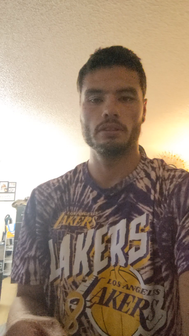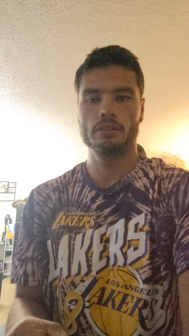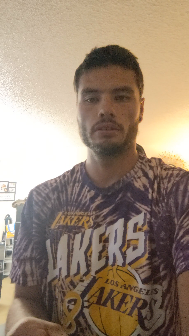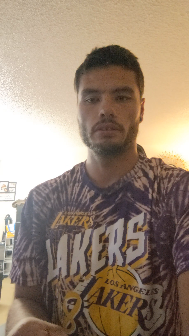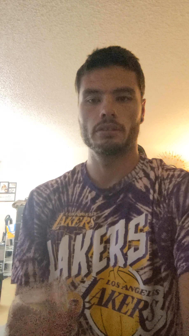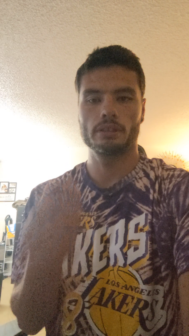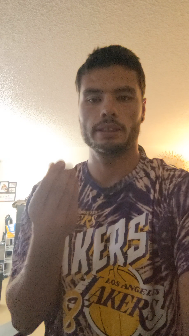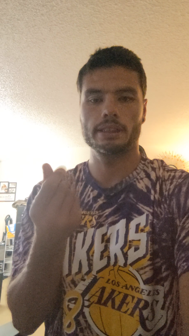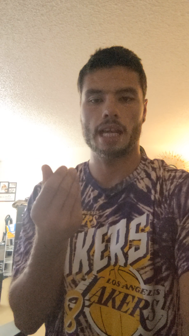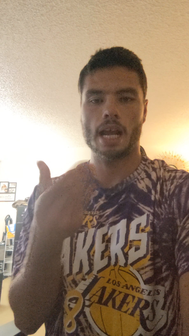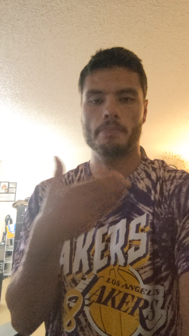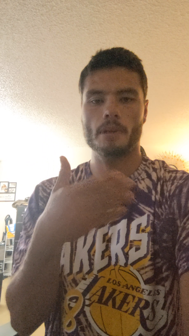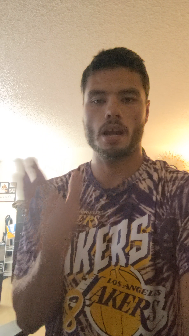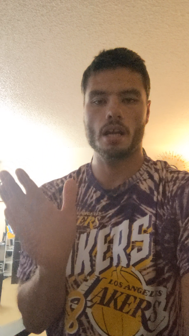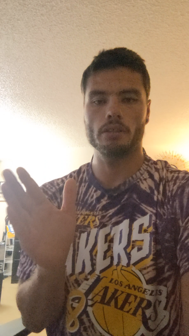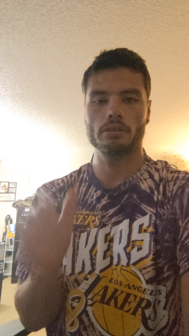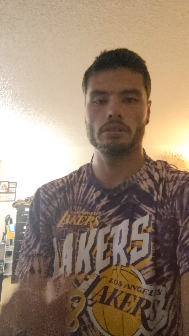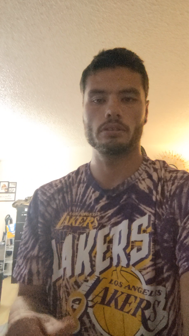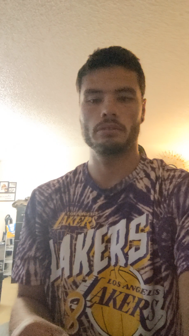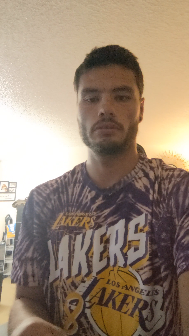sandbox